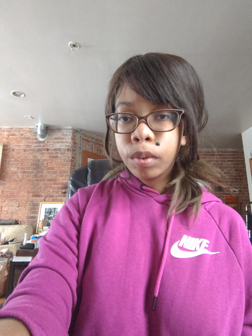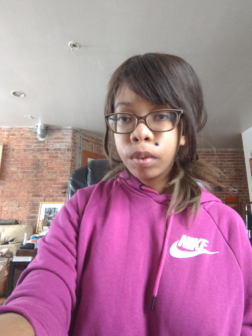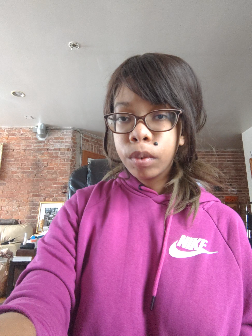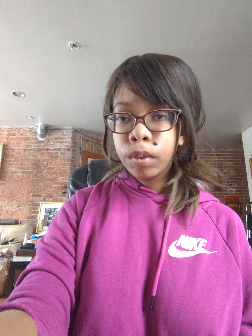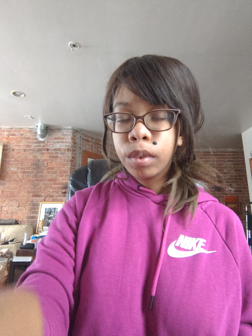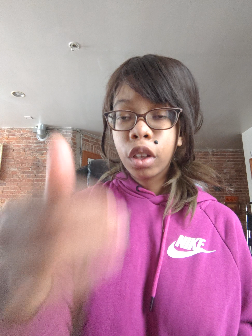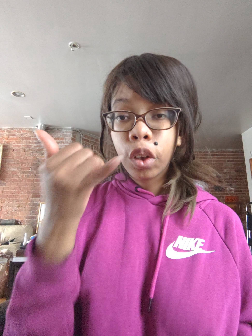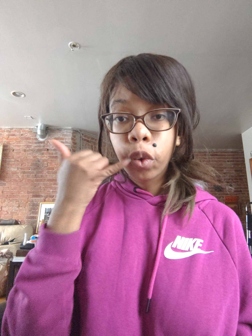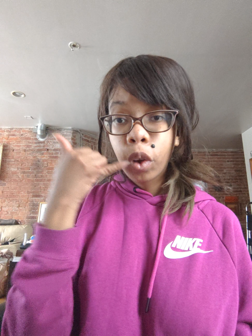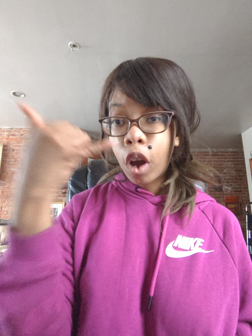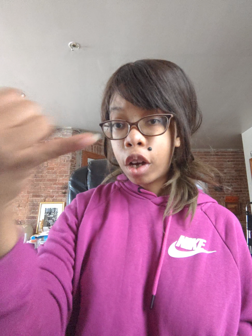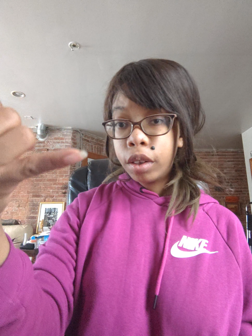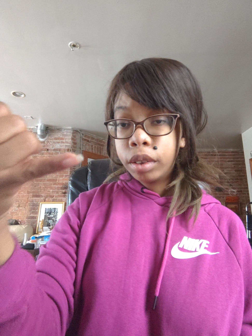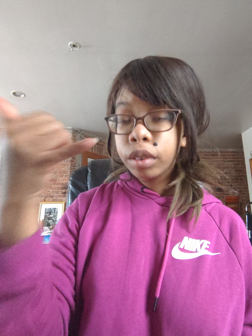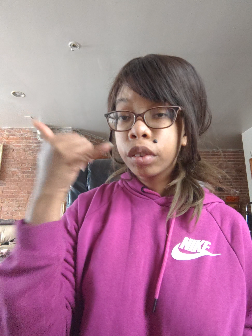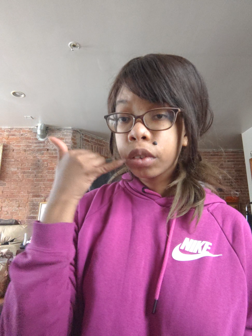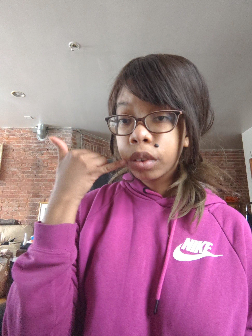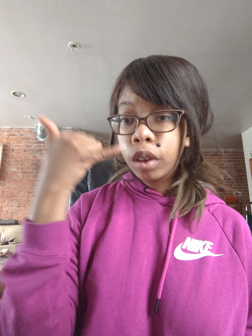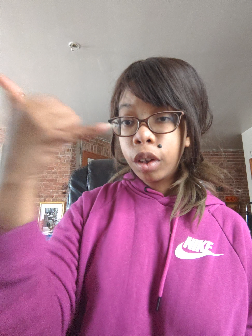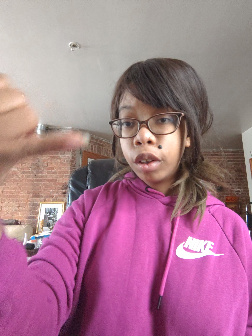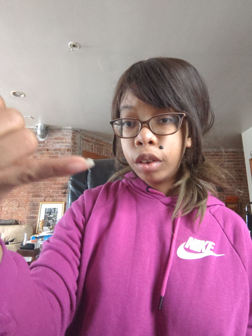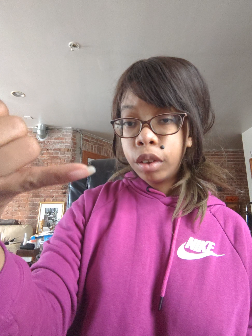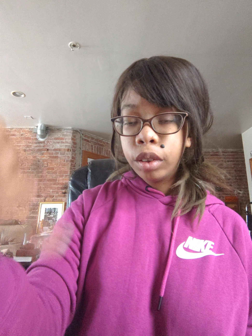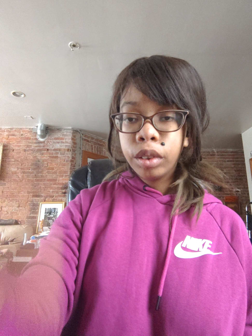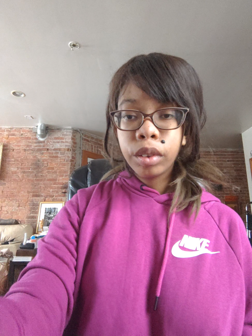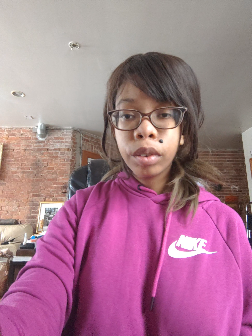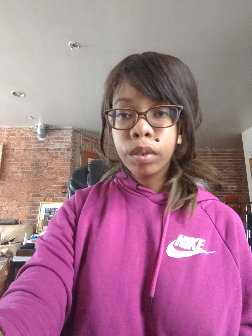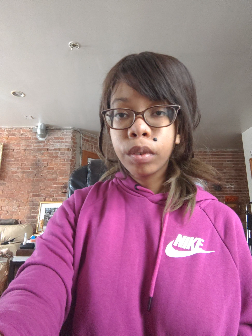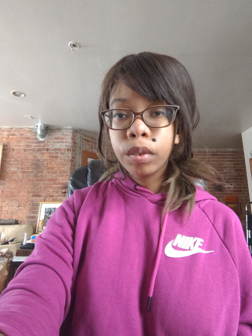call on the phone